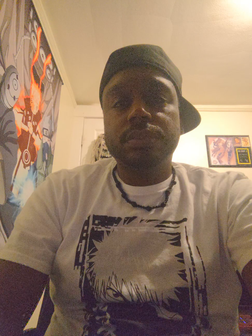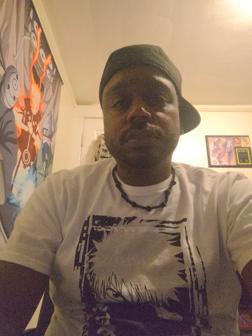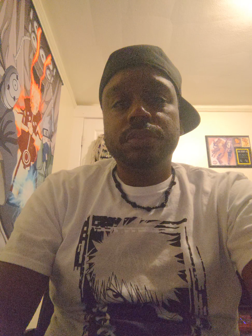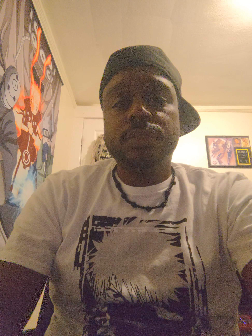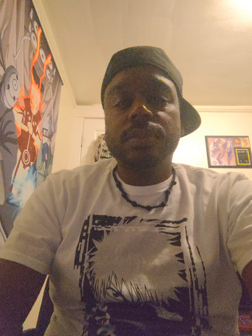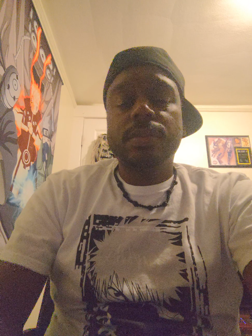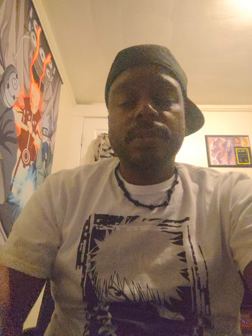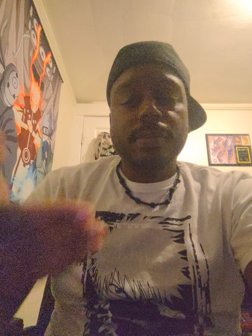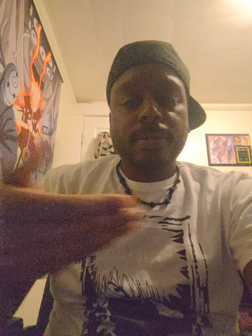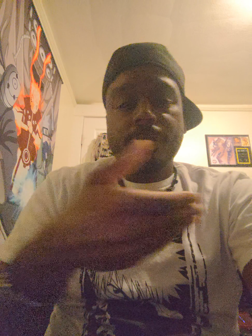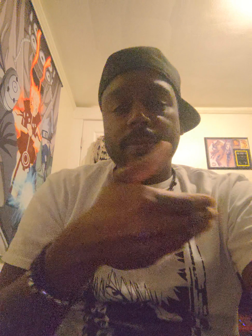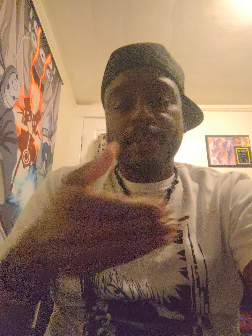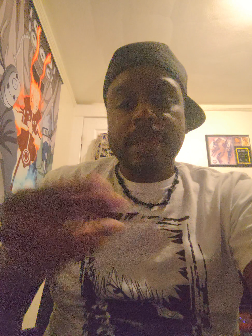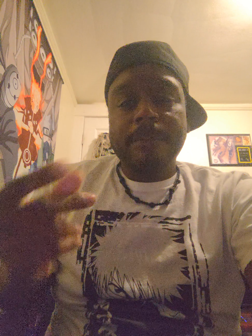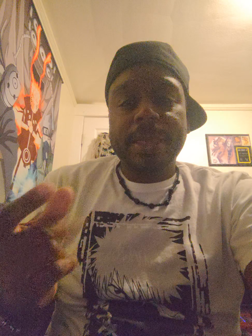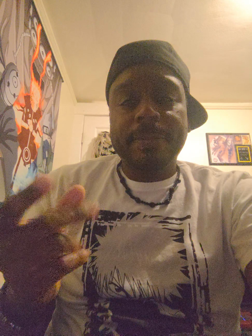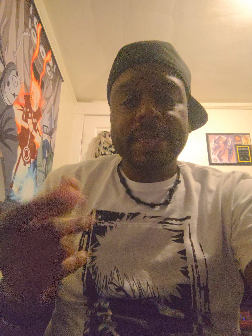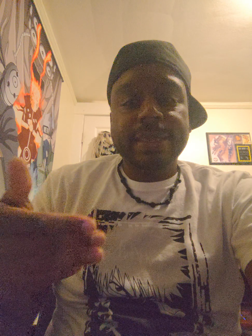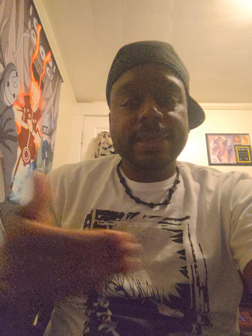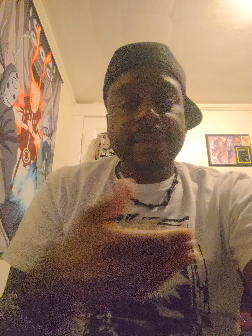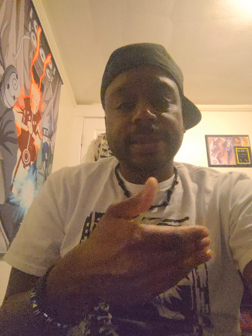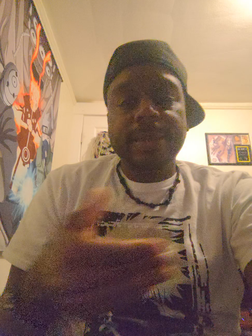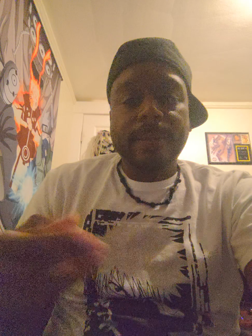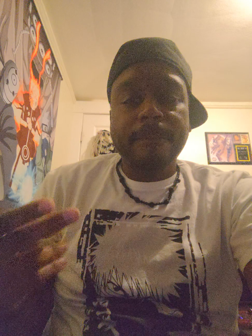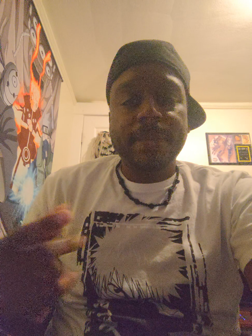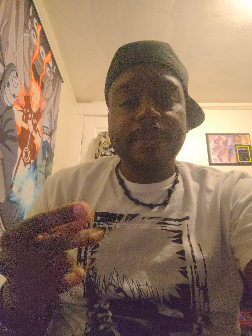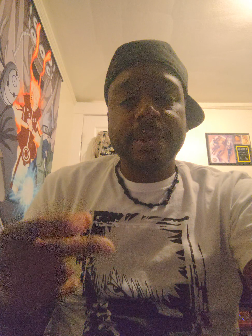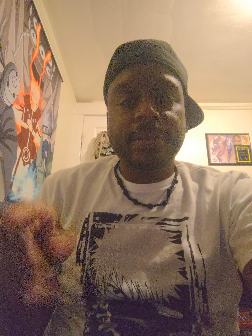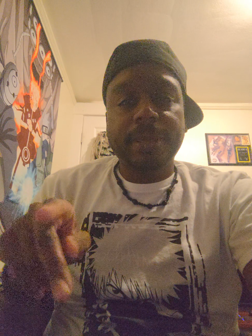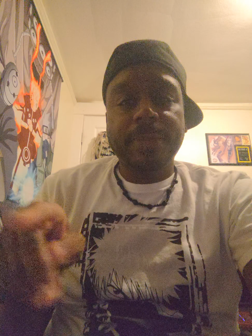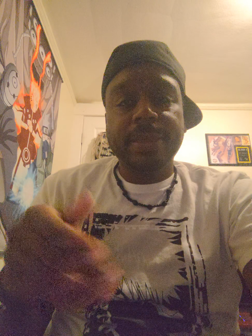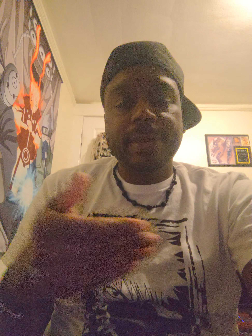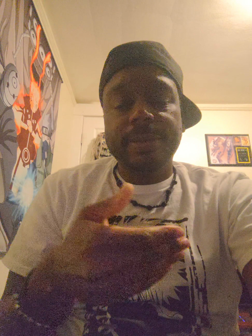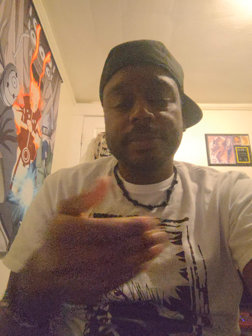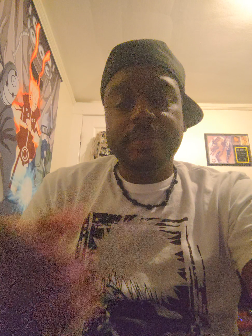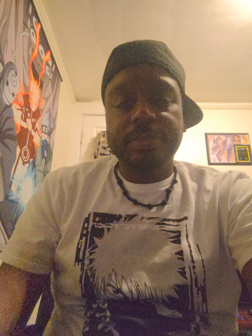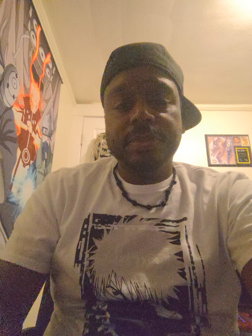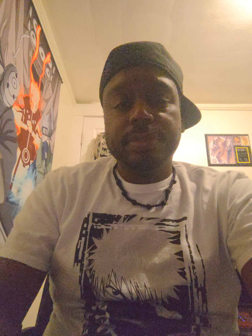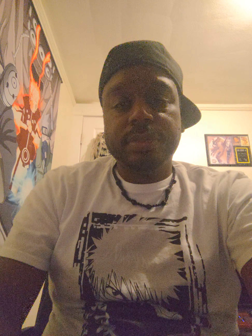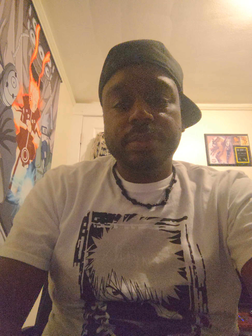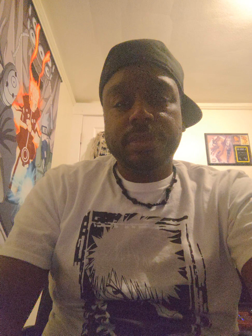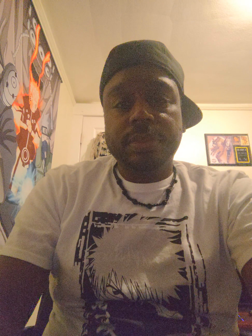puppy